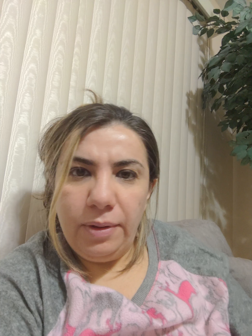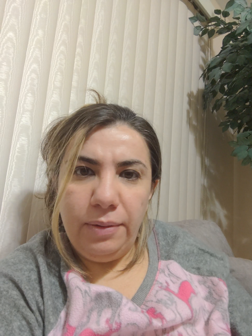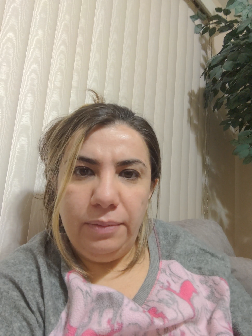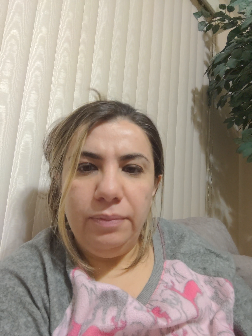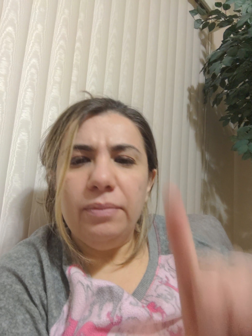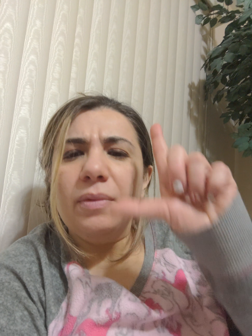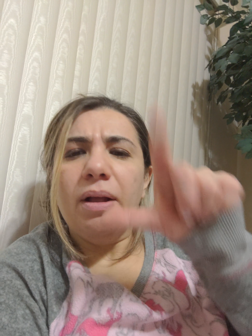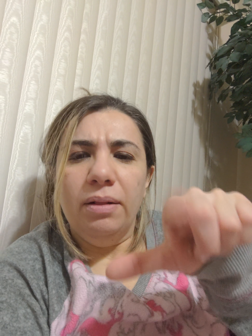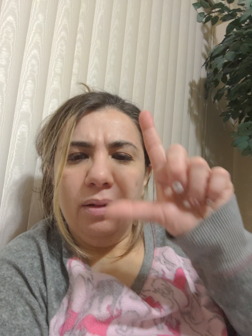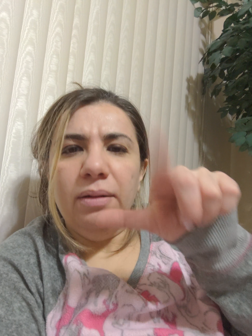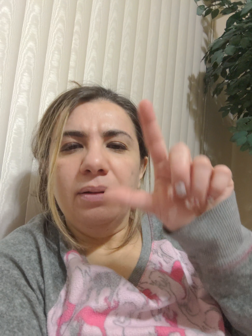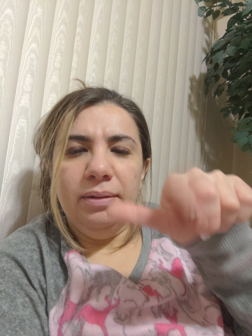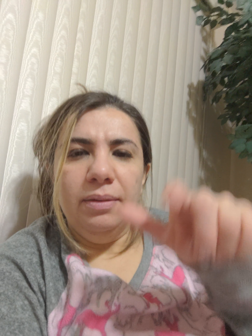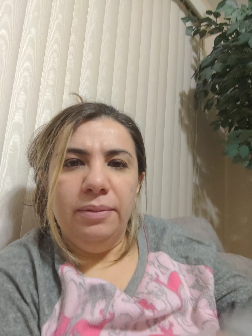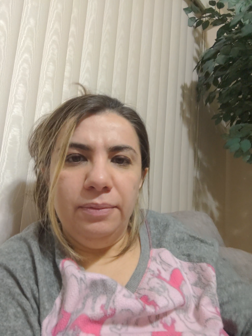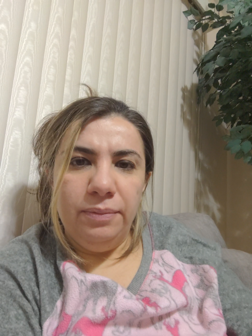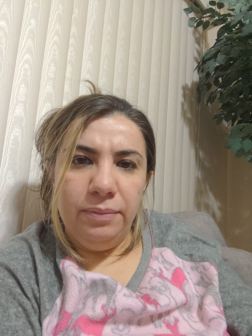later